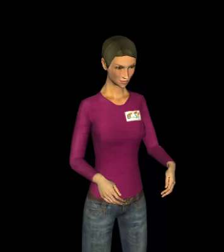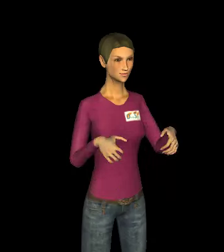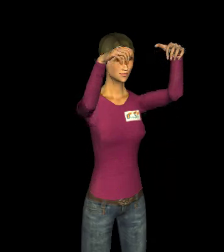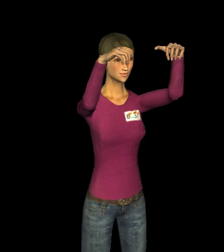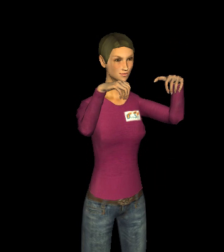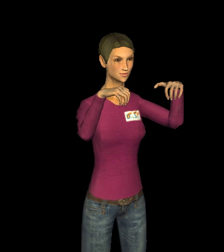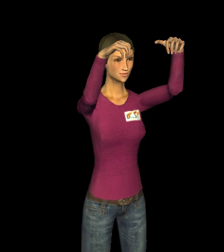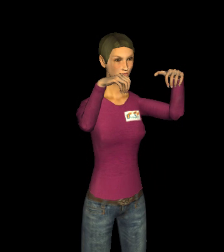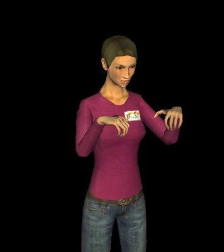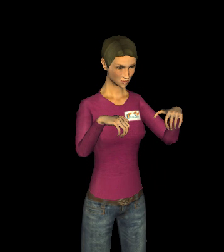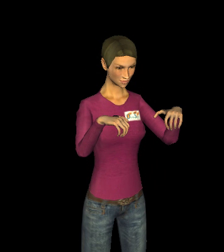مطر